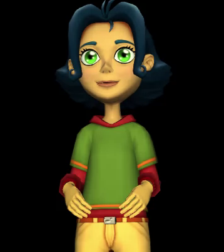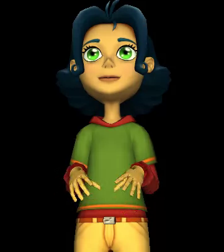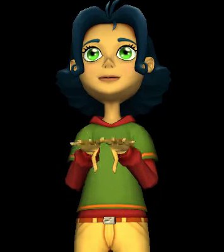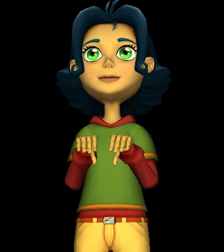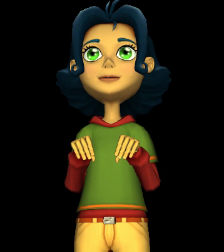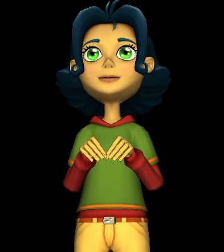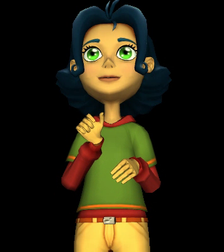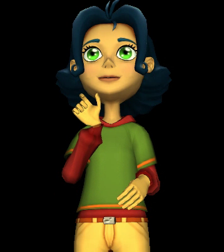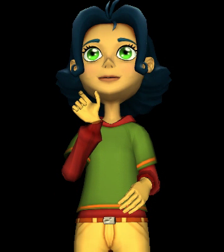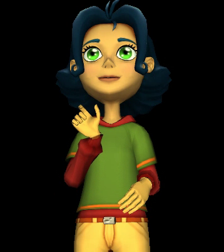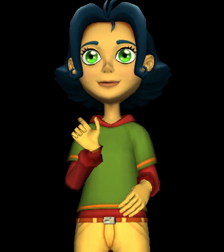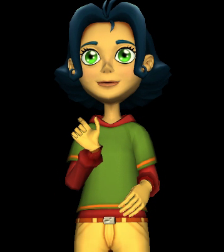فرد من العائلة